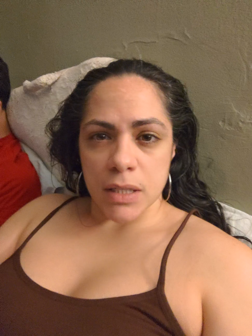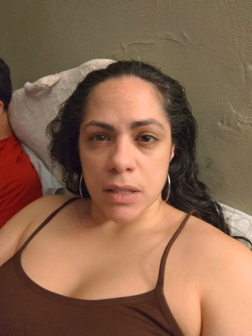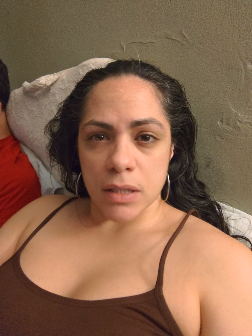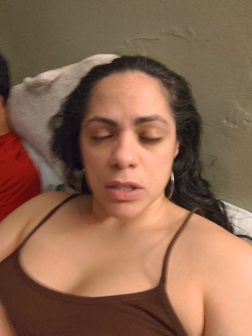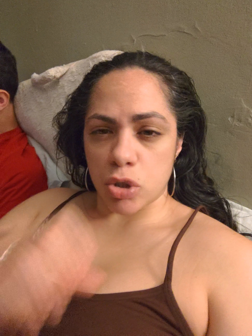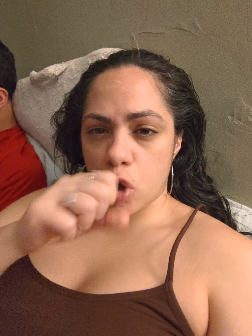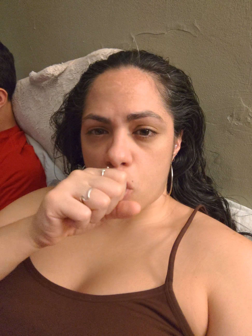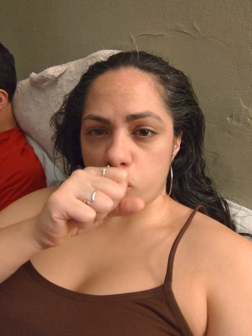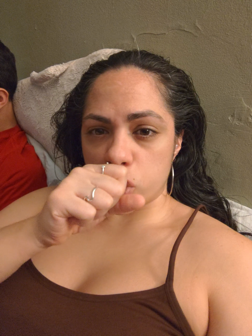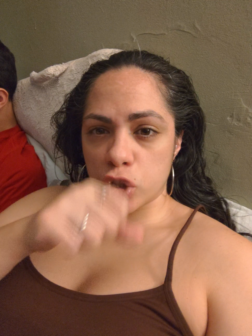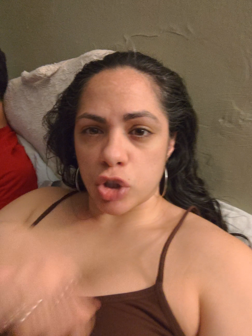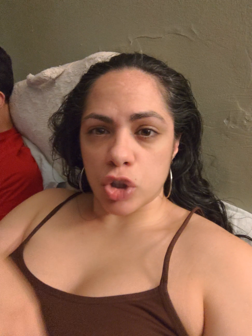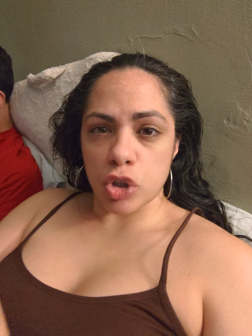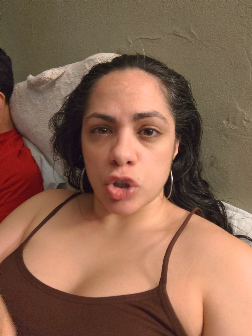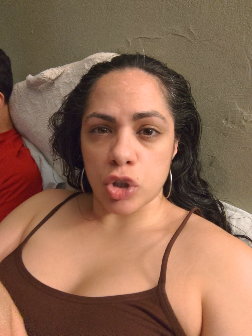orange